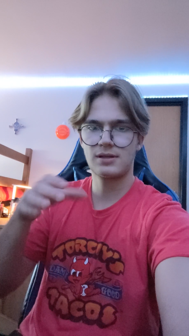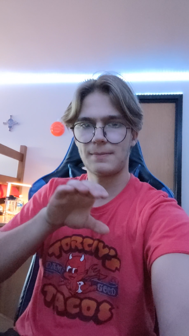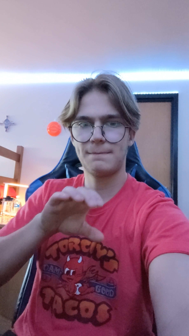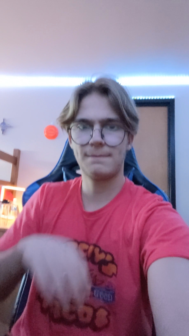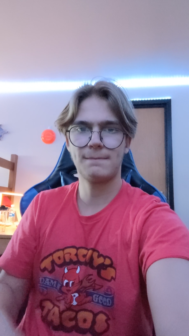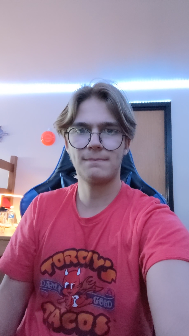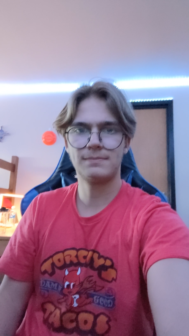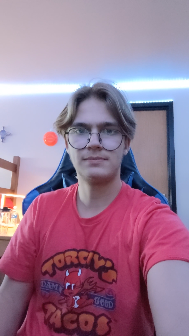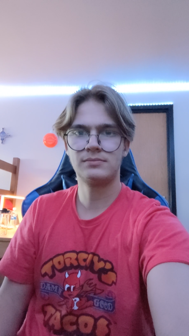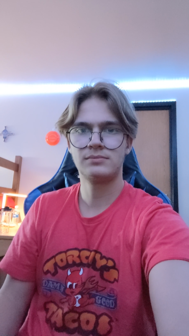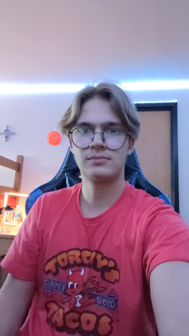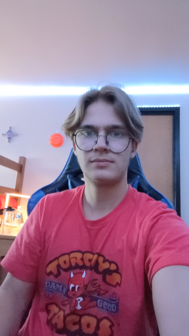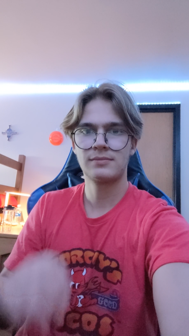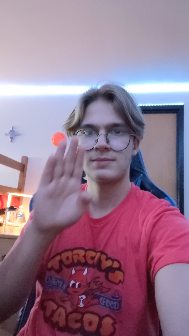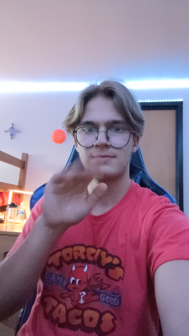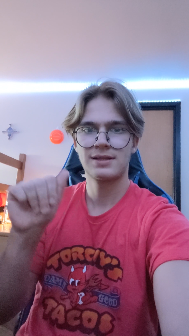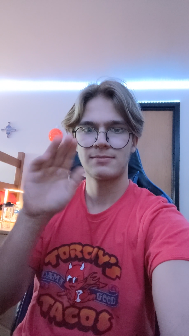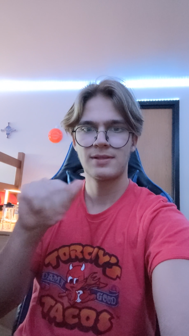baa baa